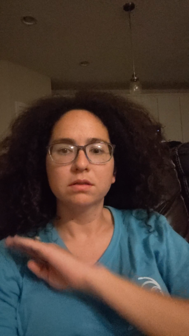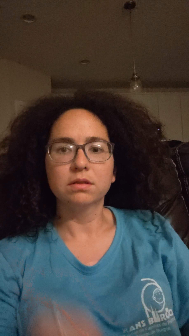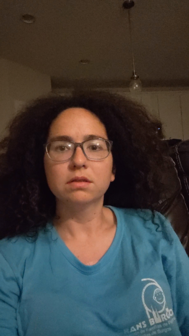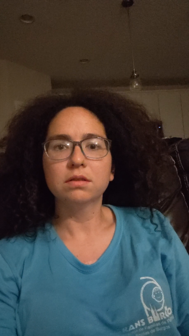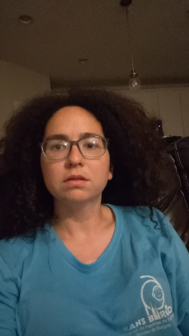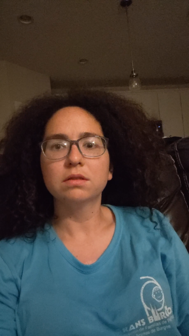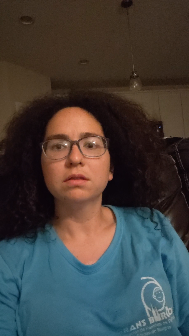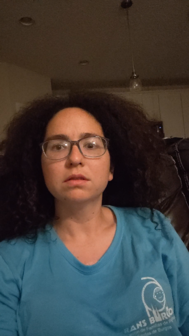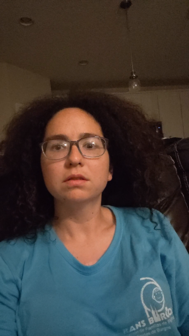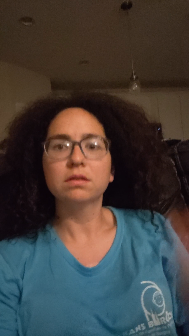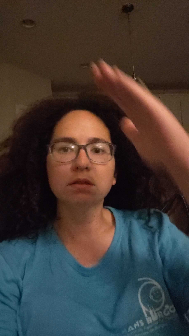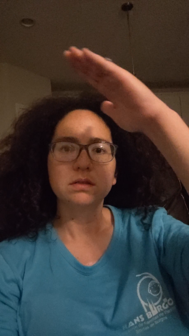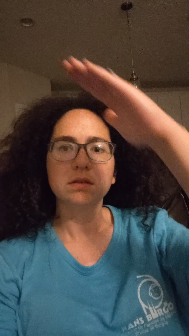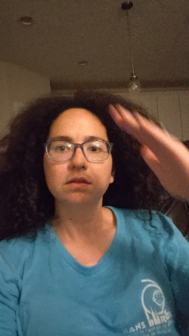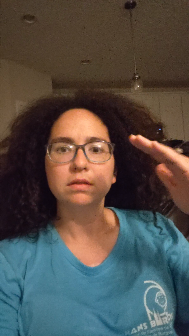roof